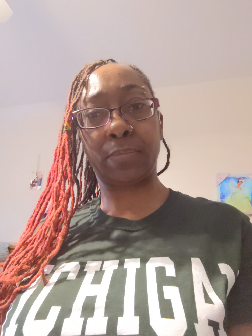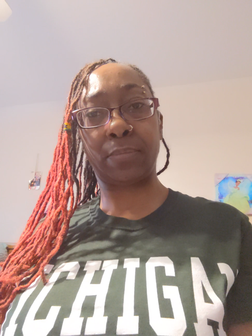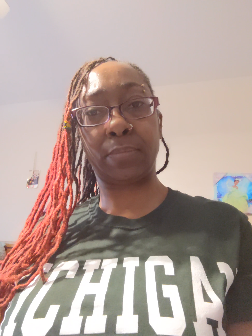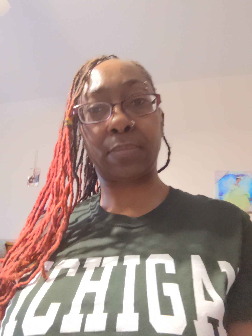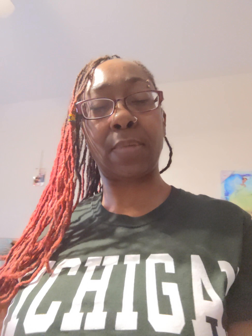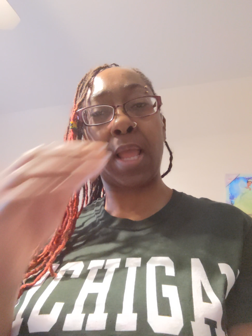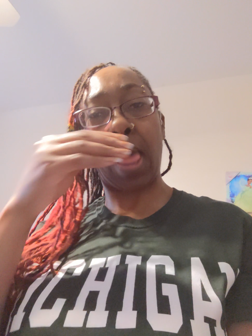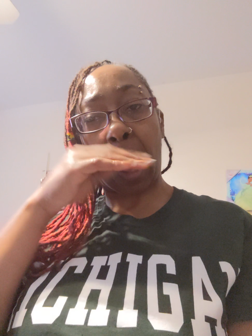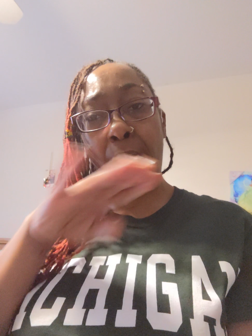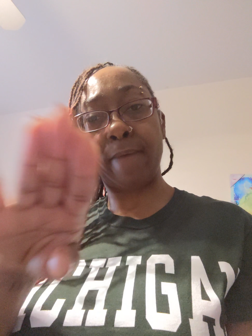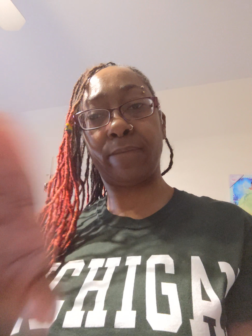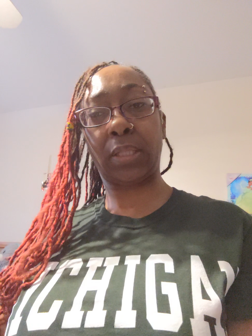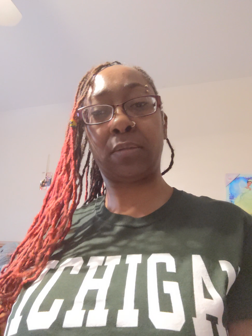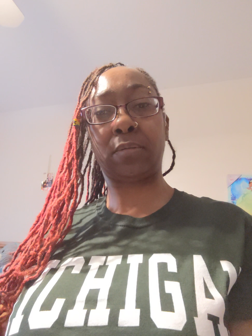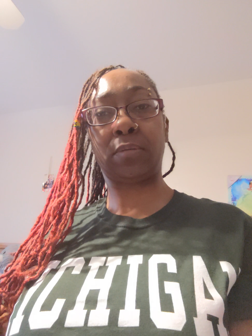elephant